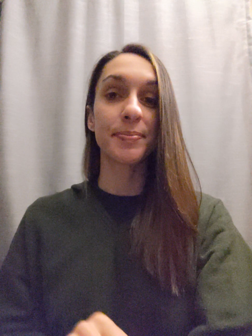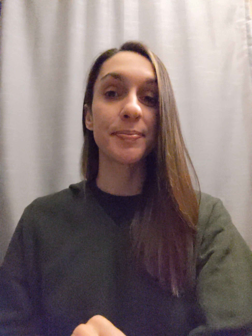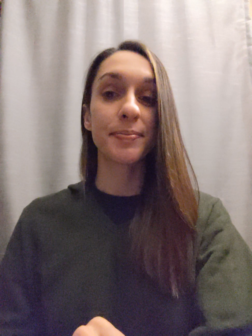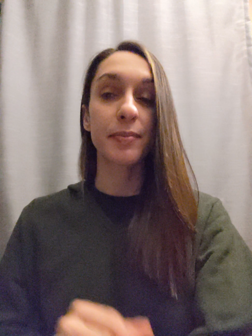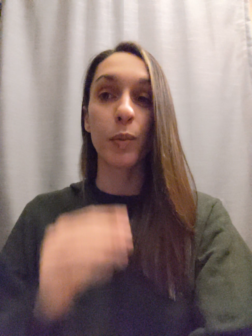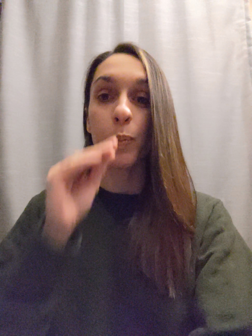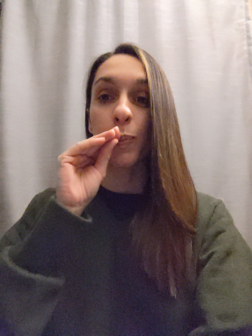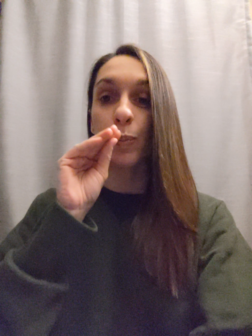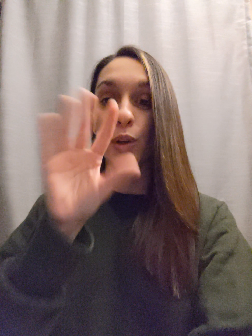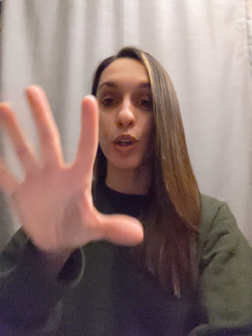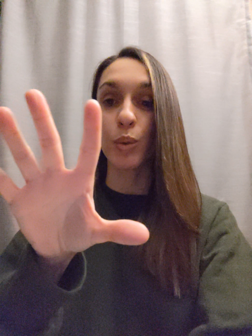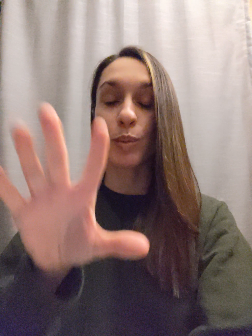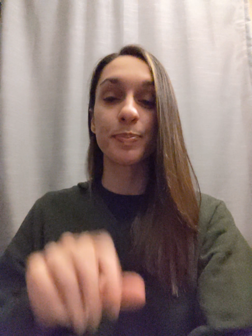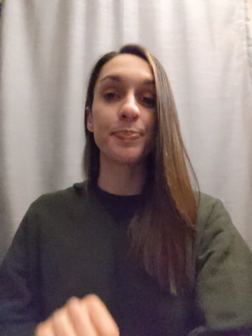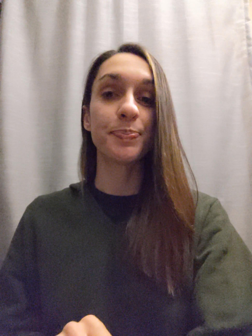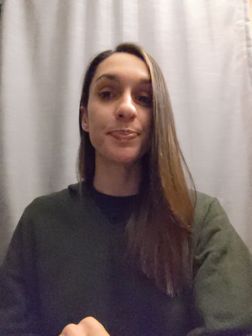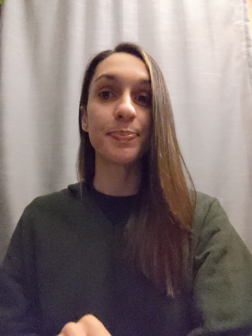blow